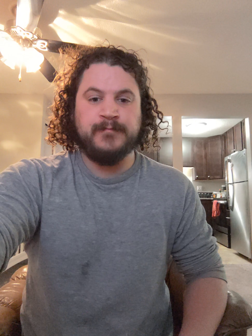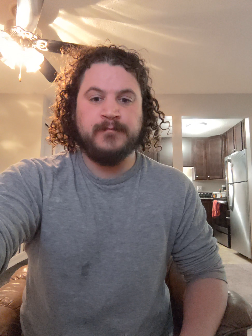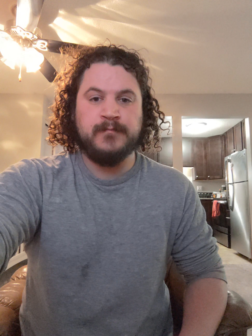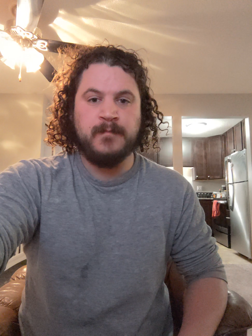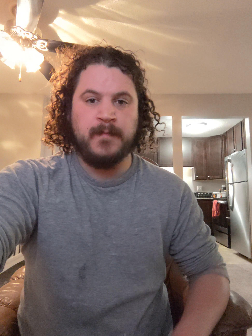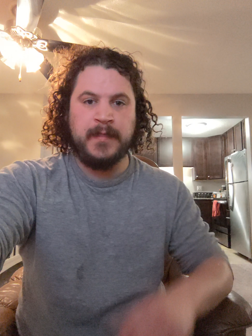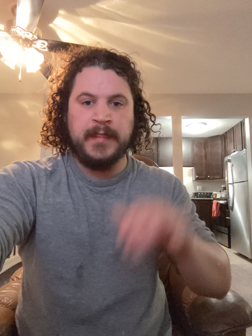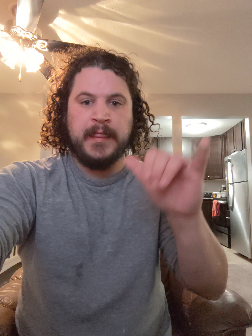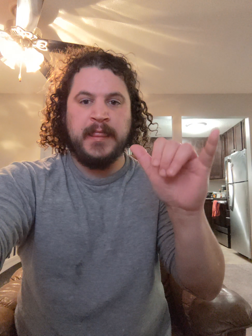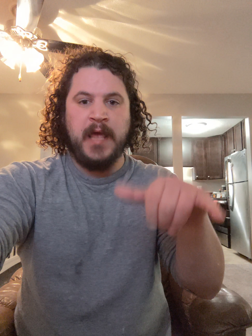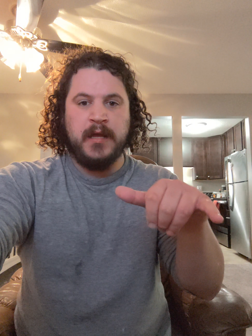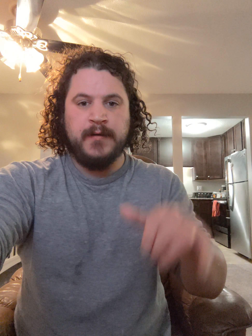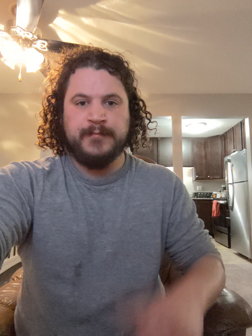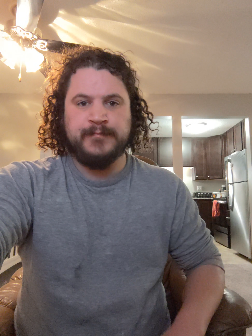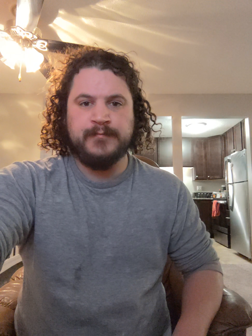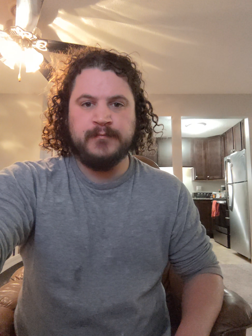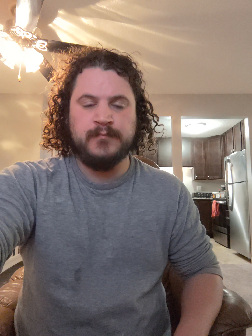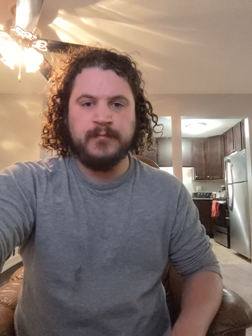that